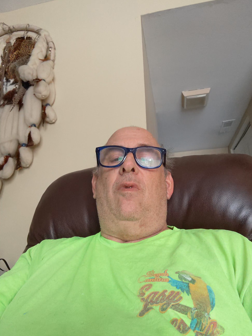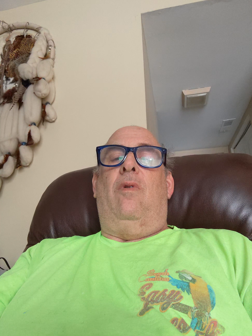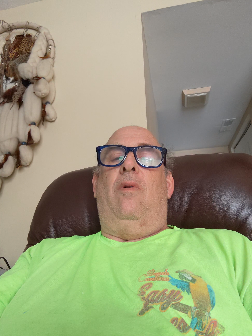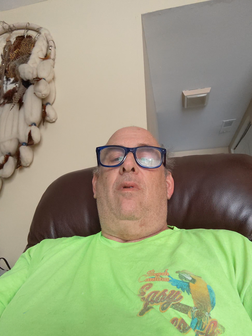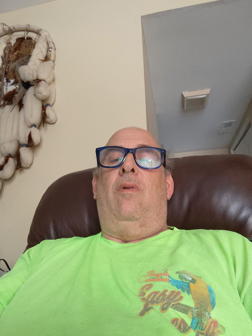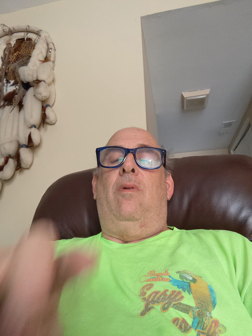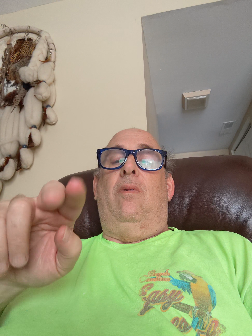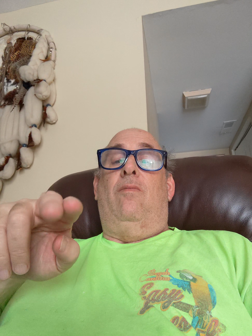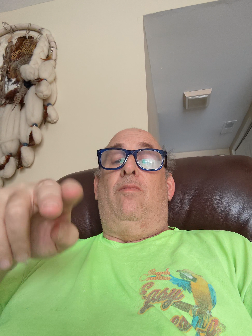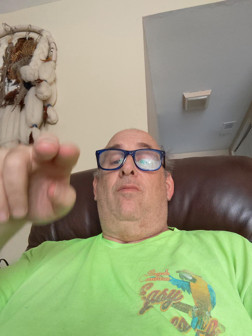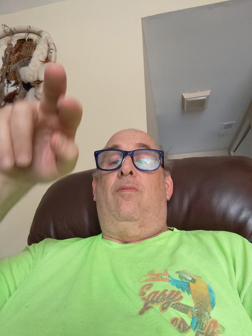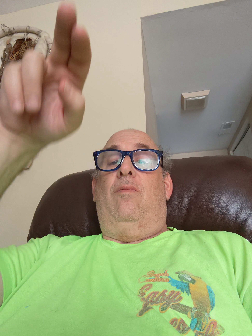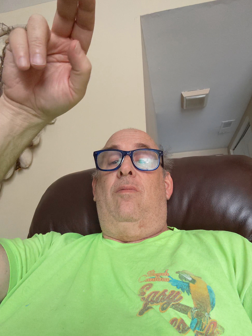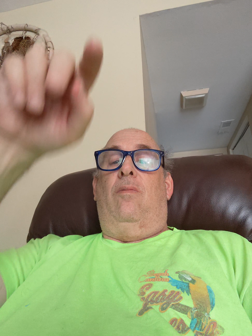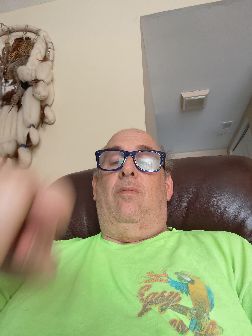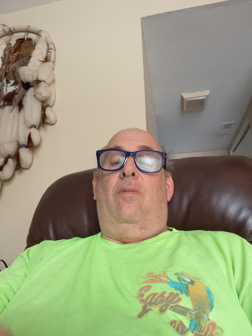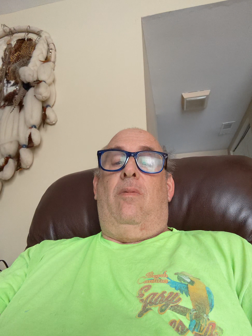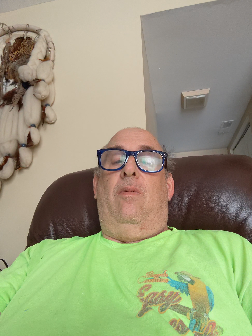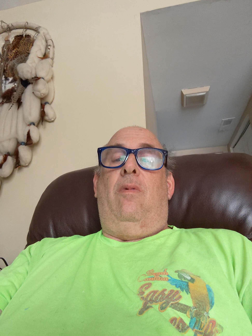stairs